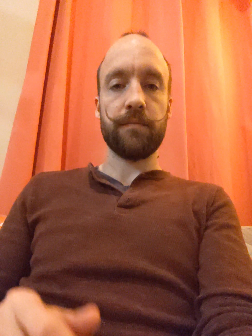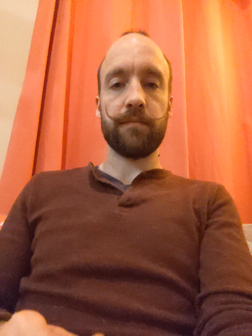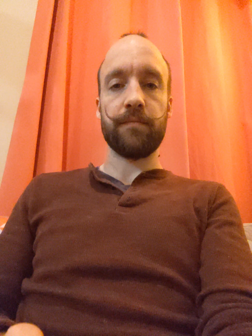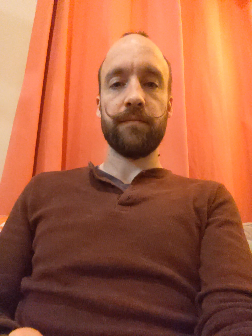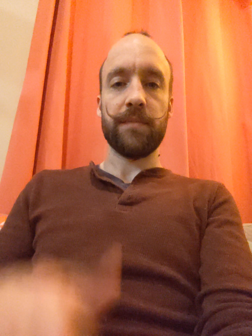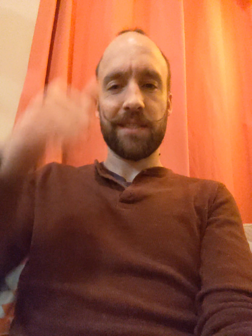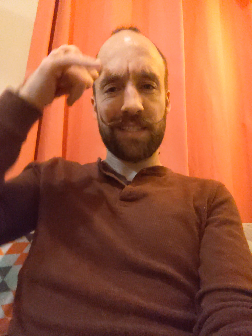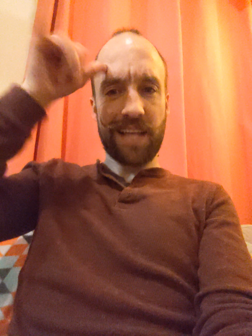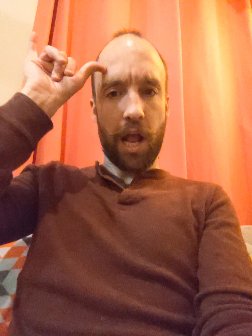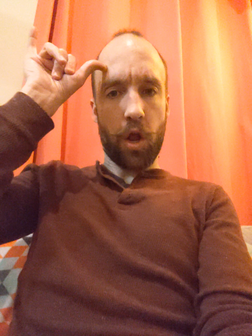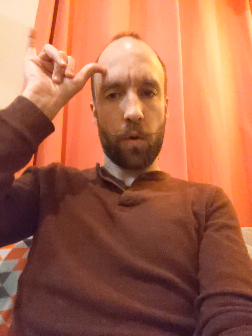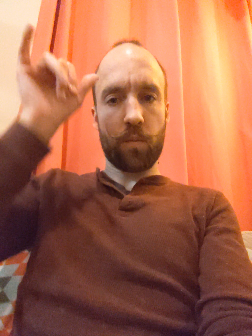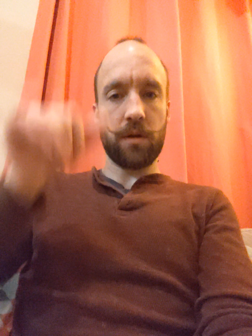cow